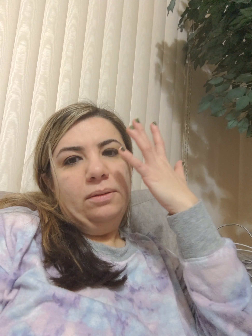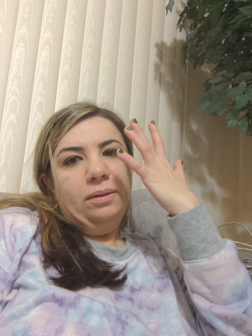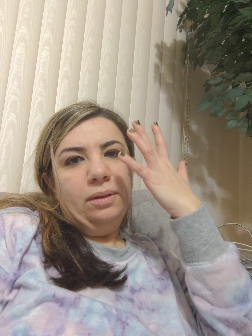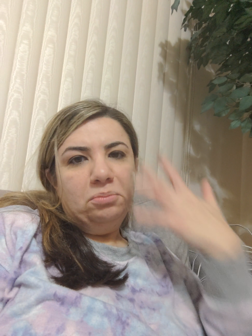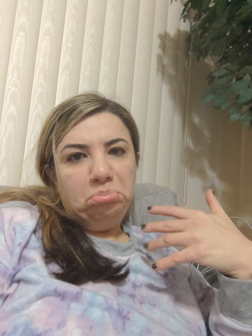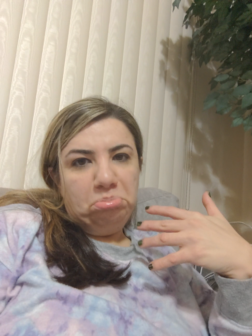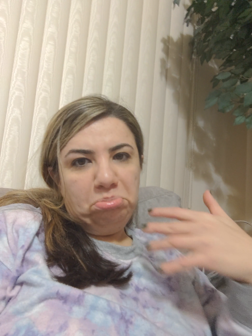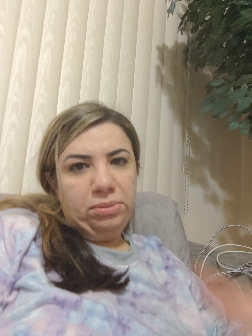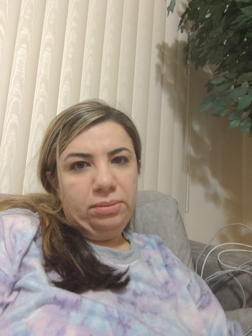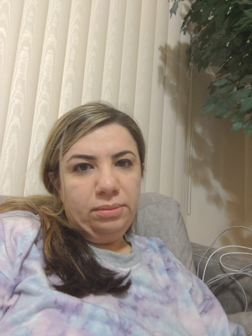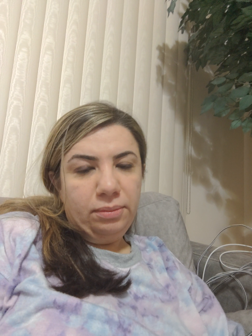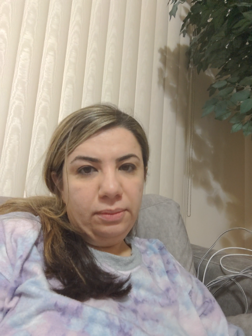sad